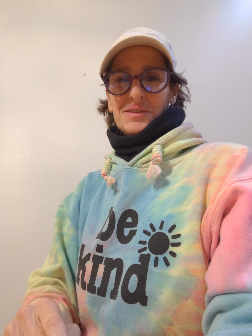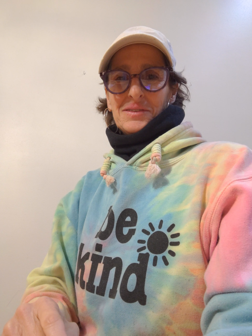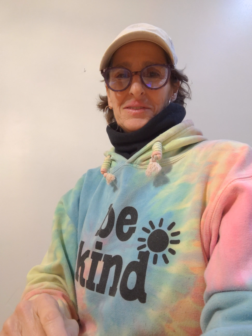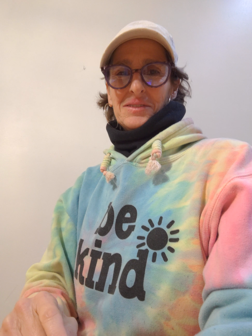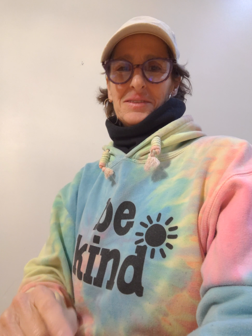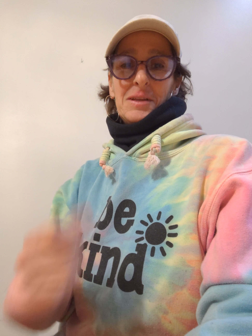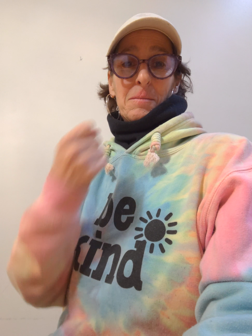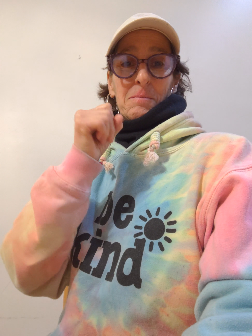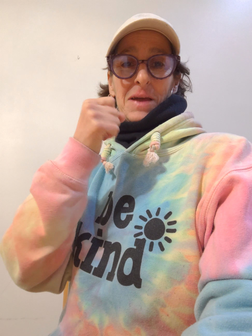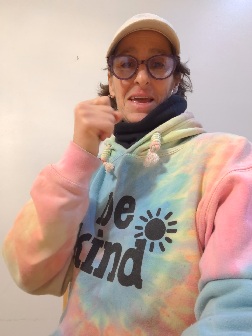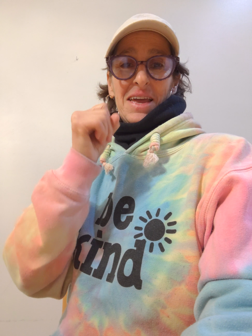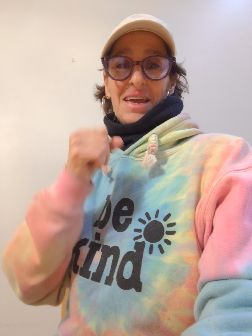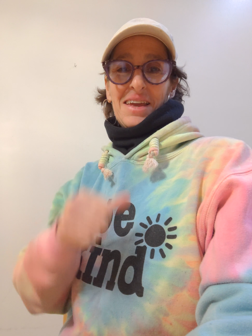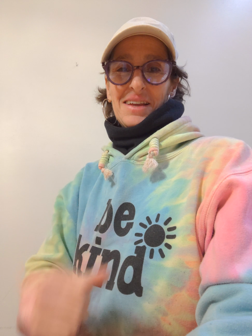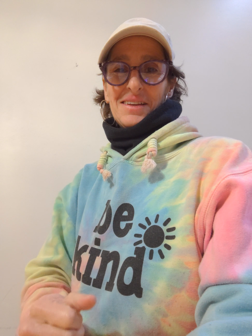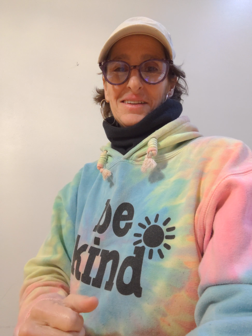make